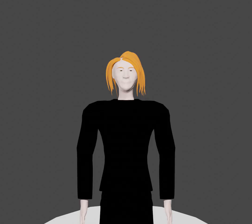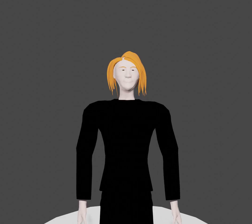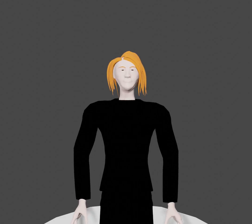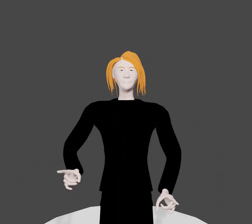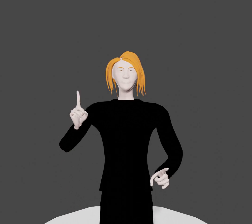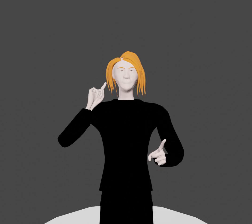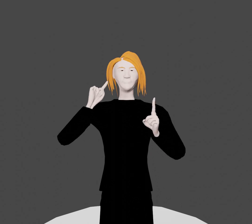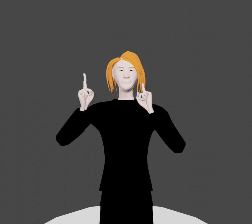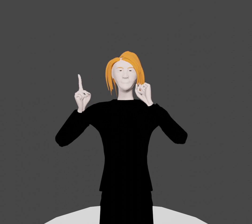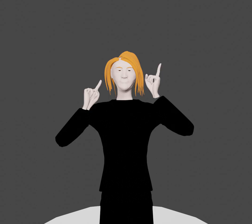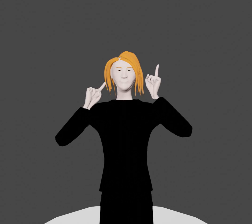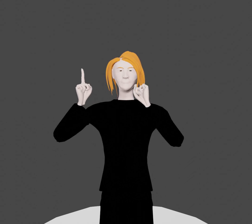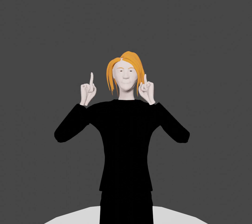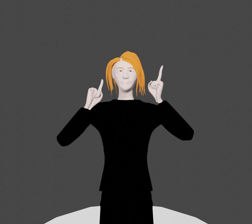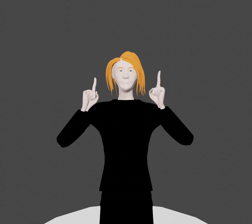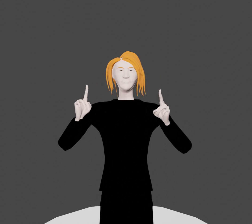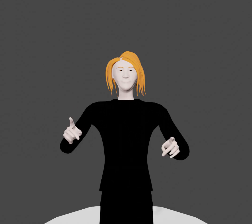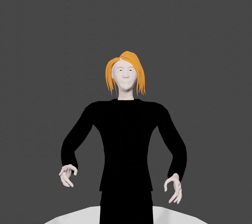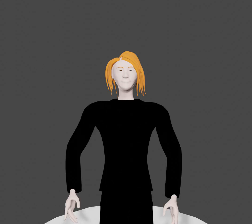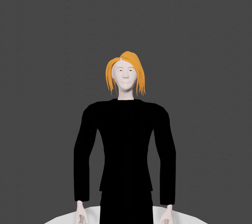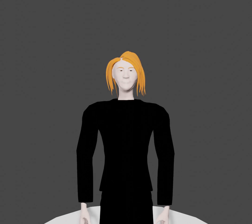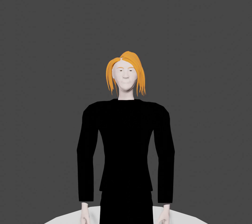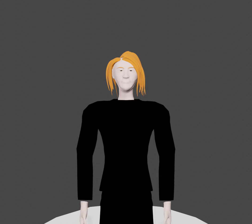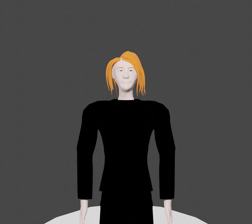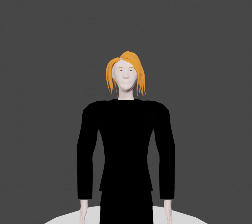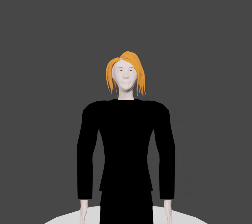Alien (ET)